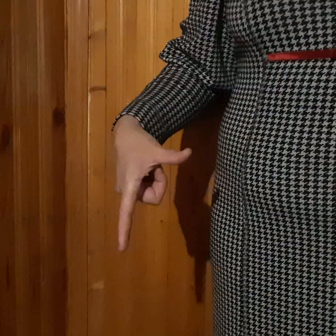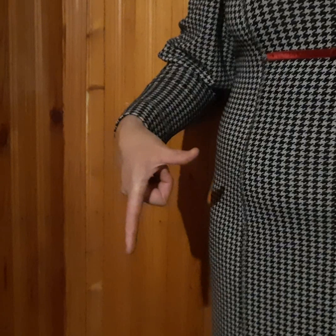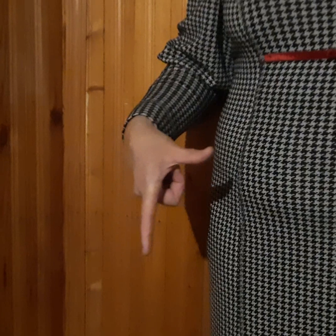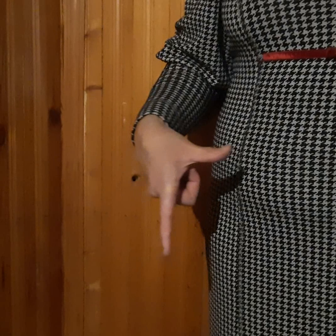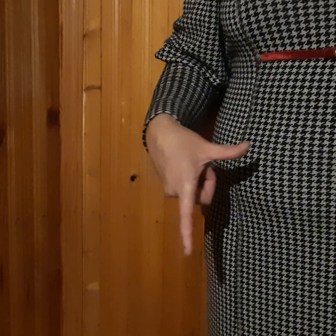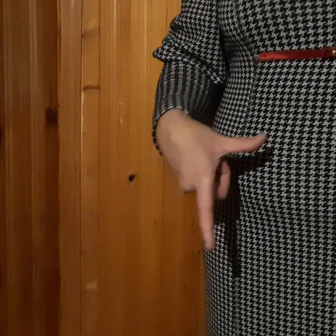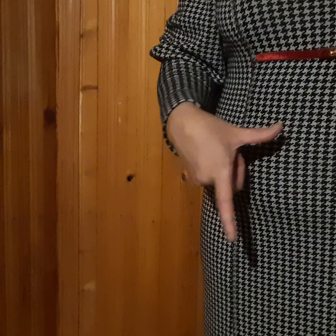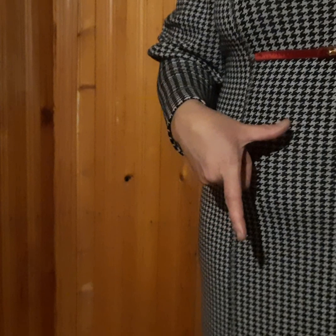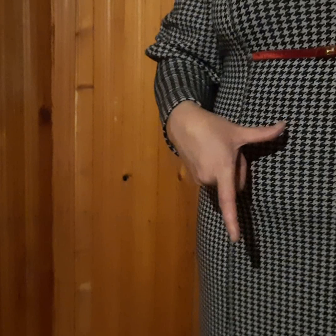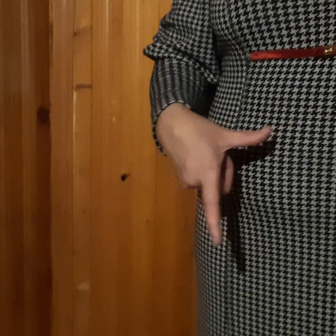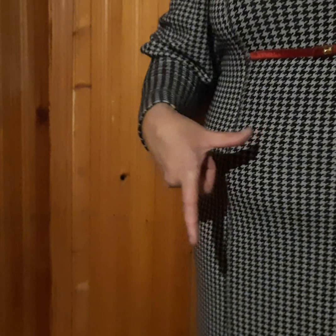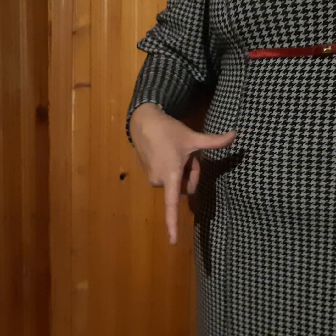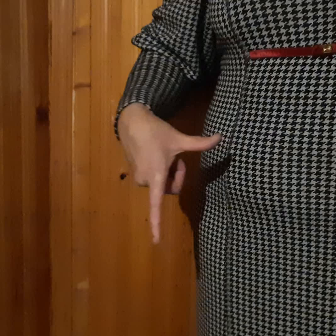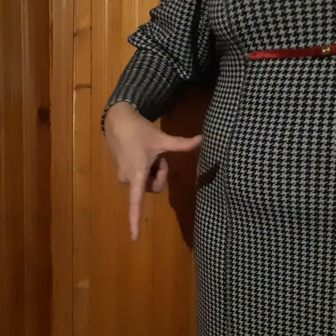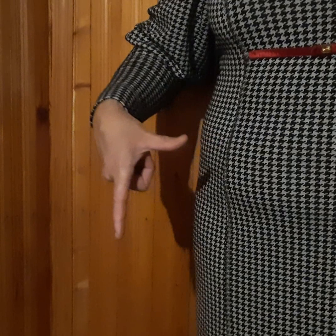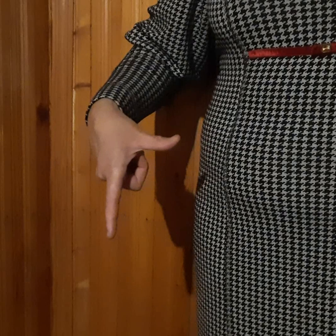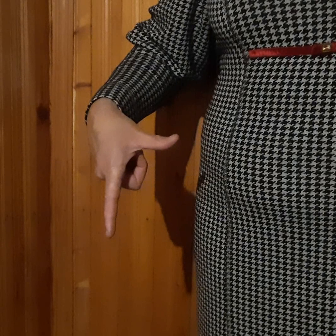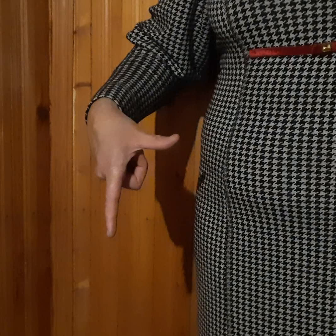Ґ